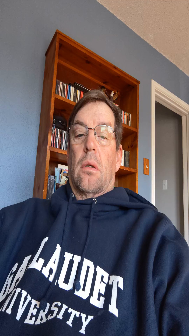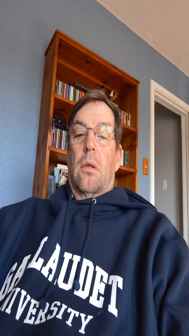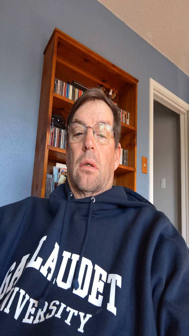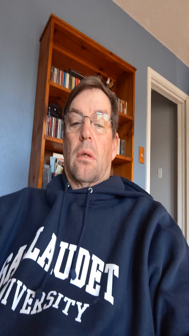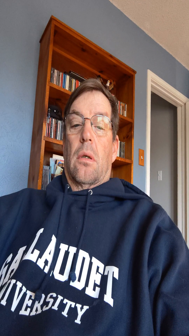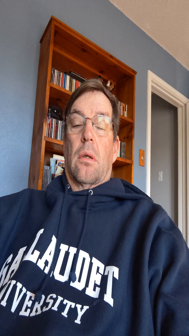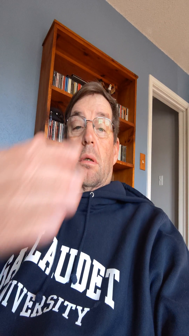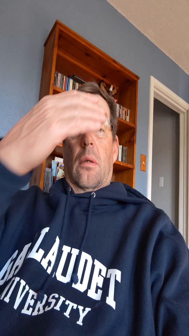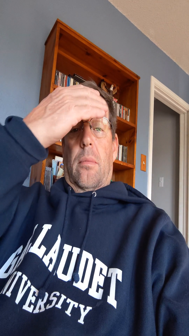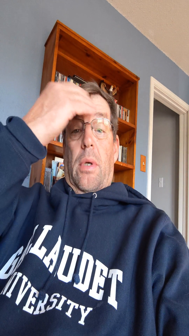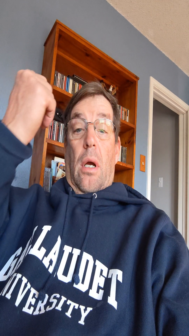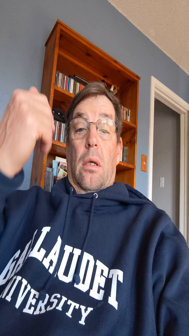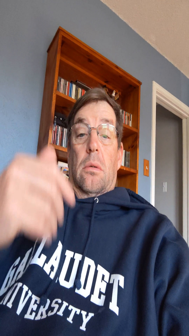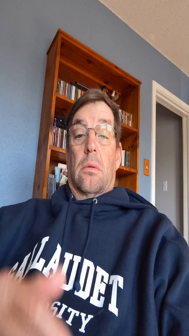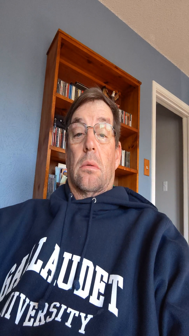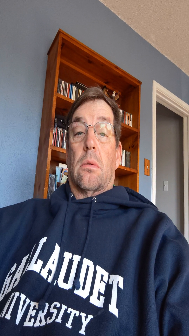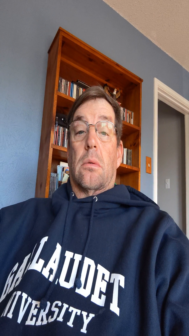because